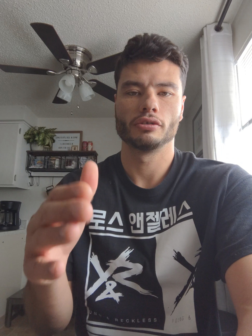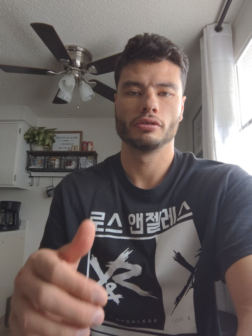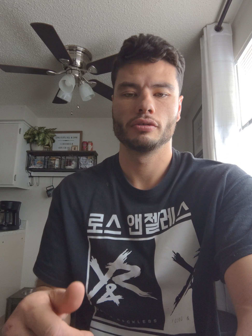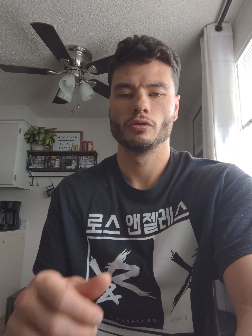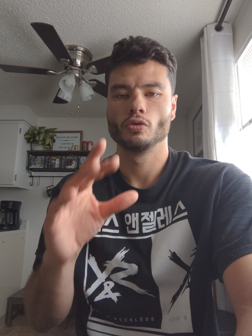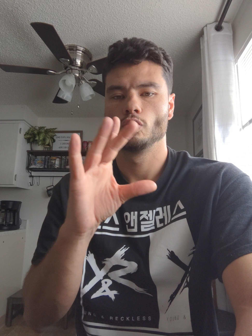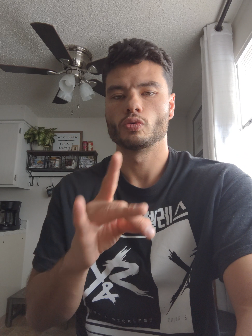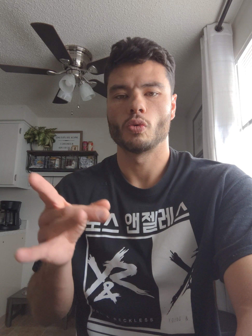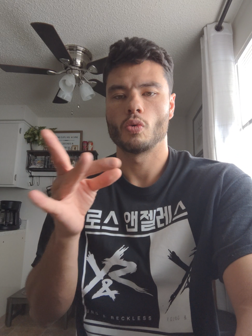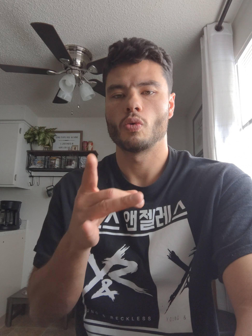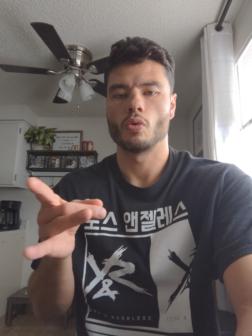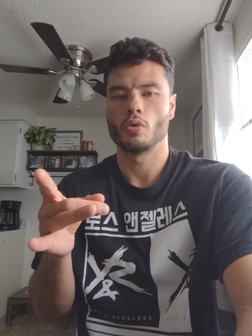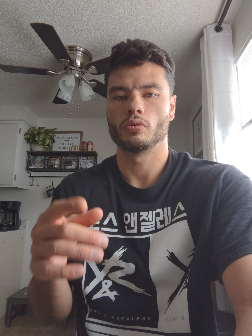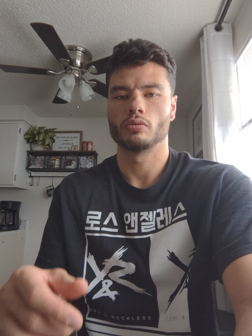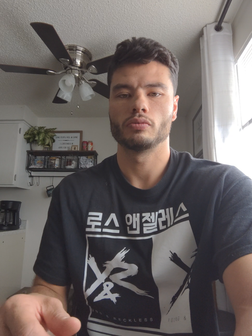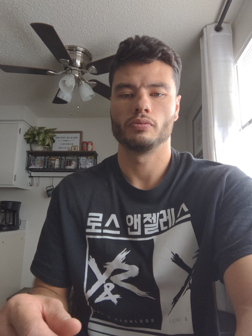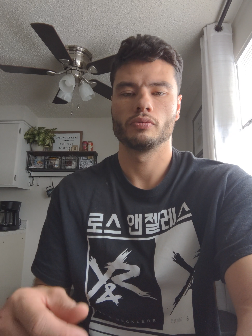story